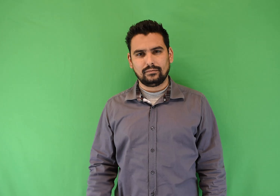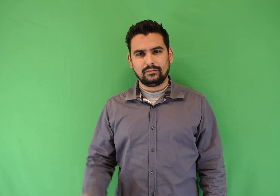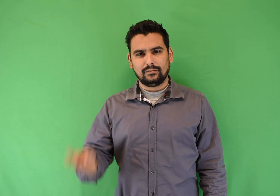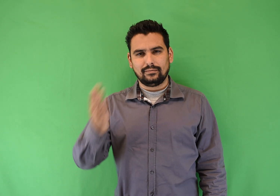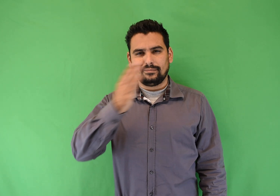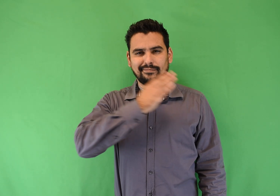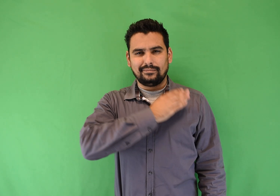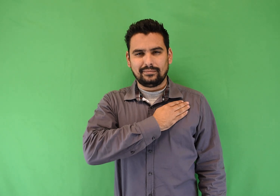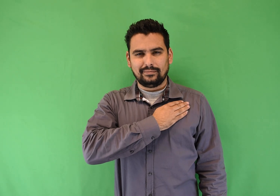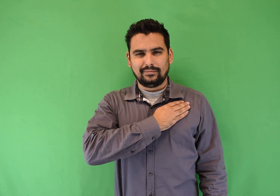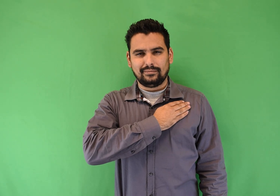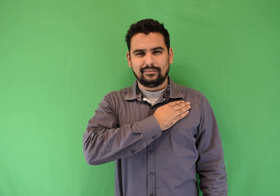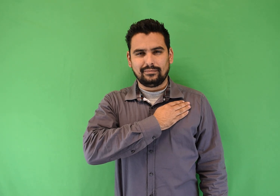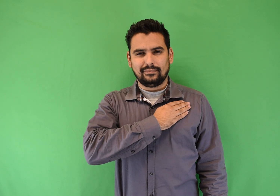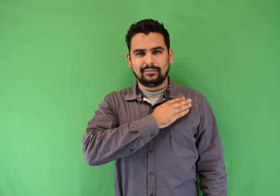bueno